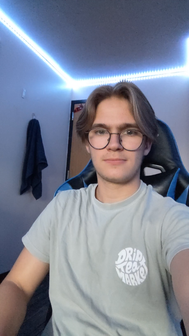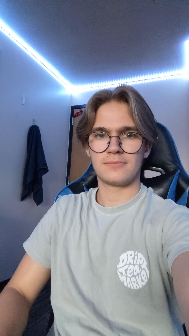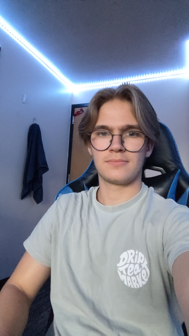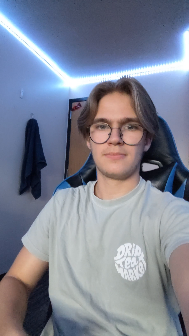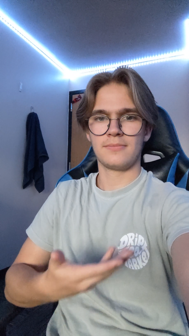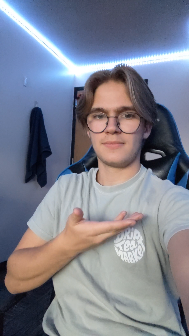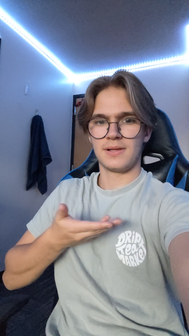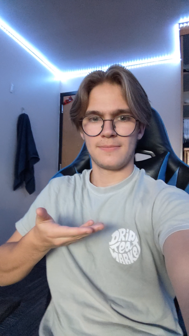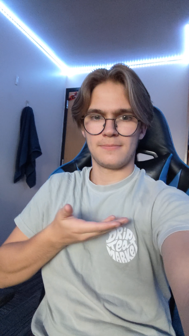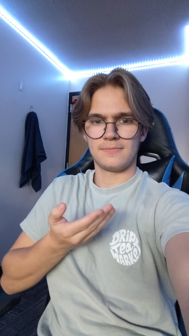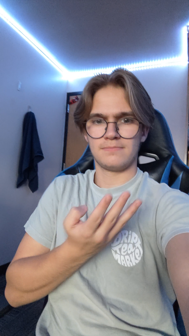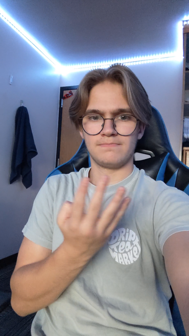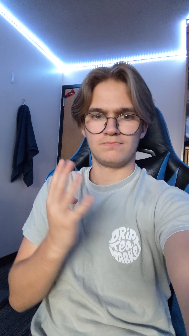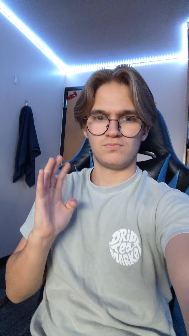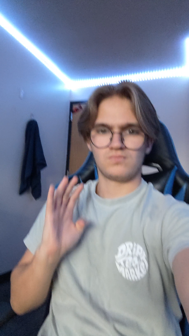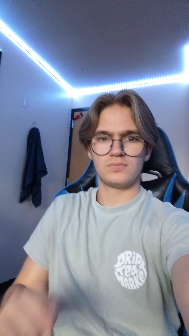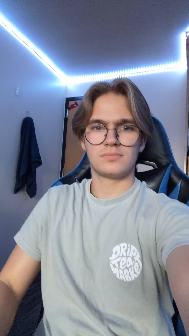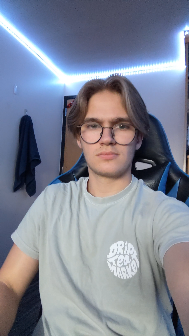crib